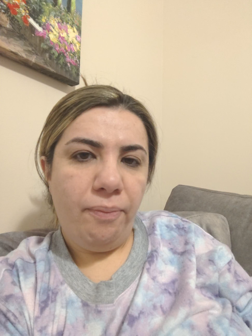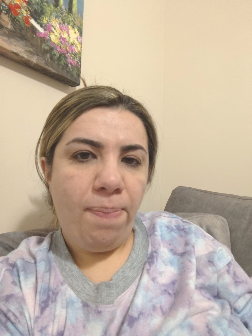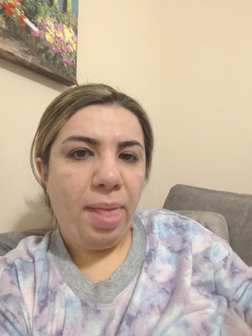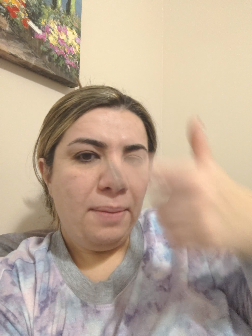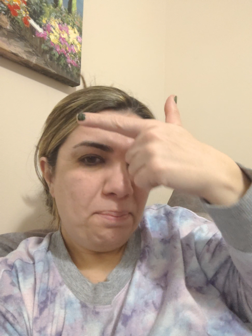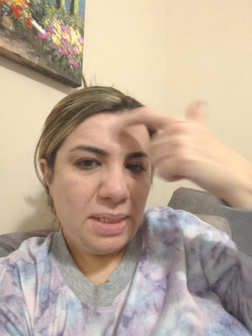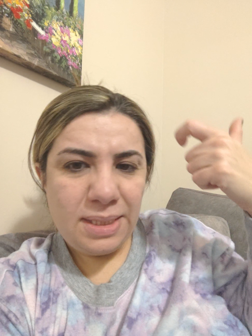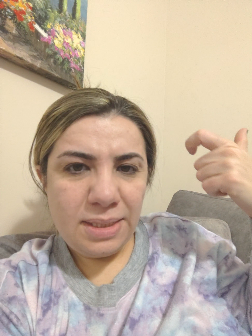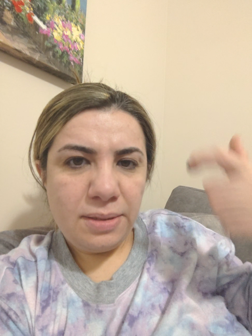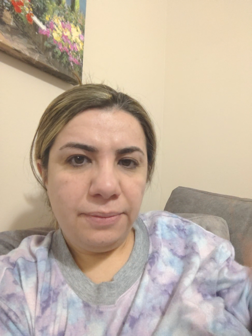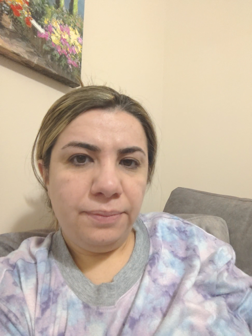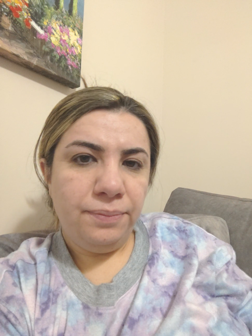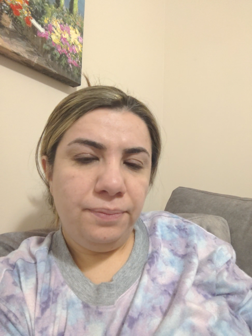because